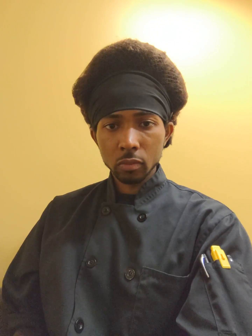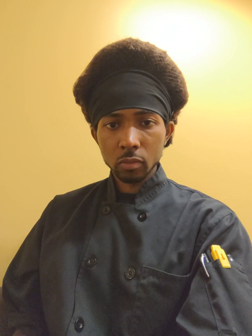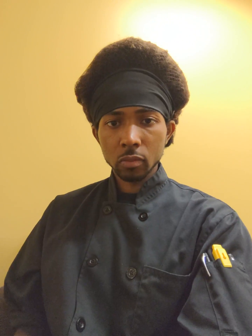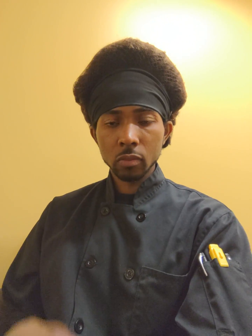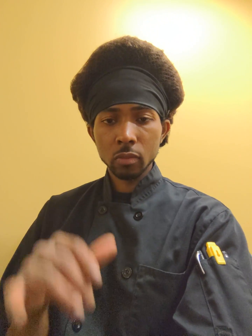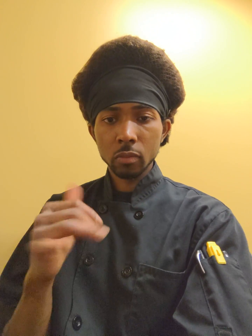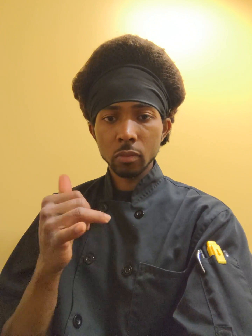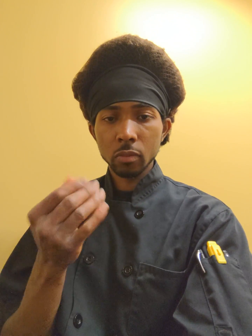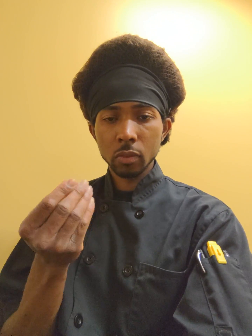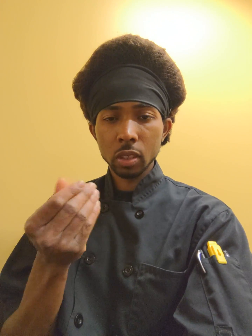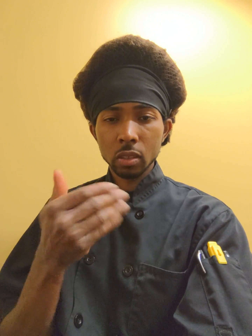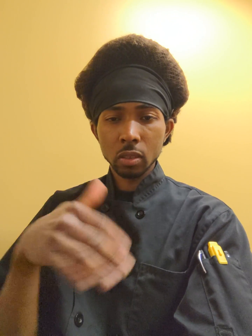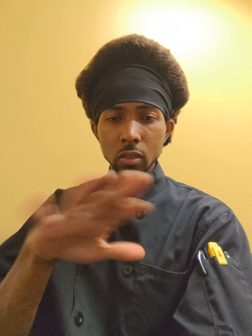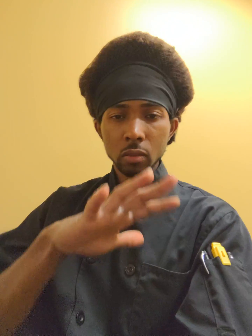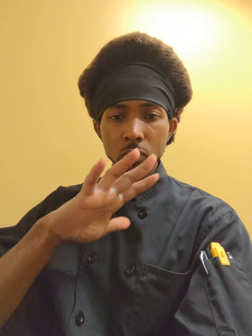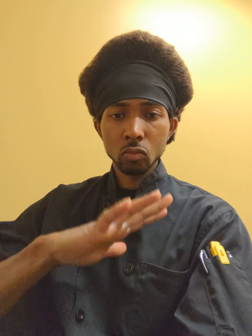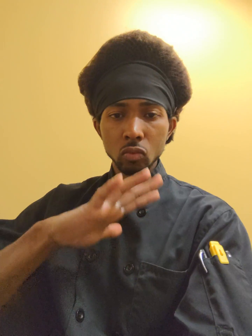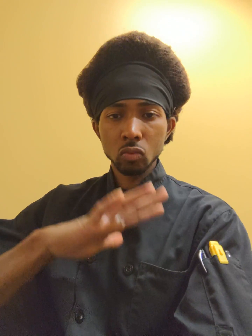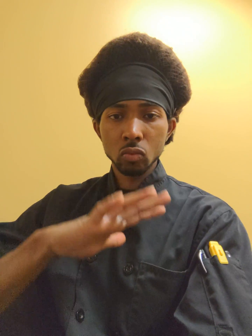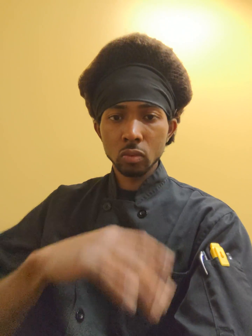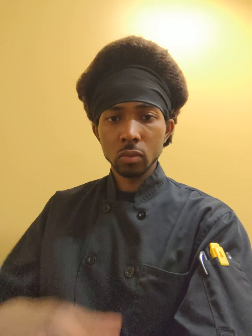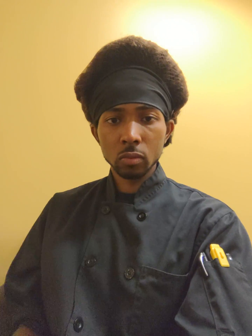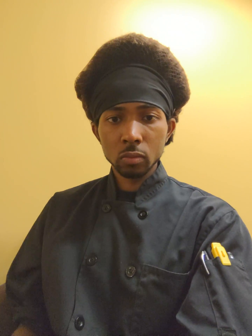playground